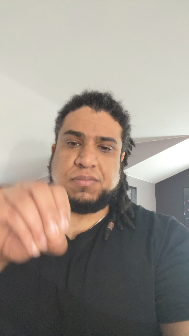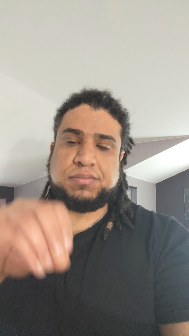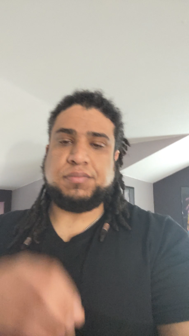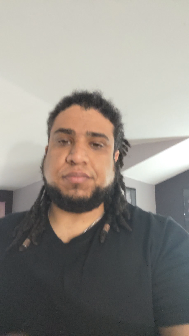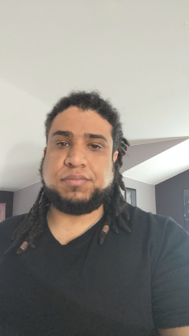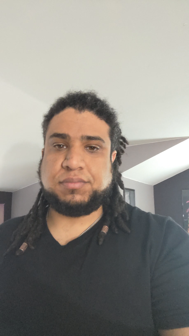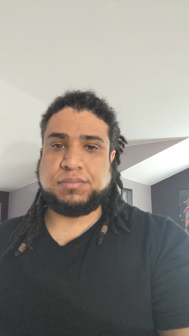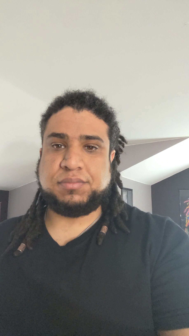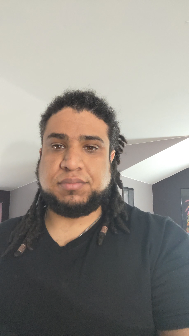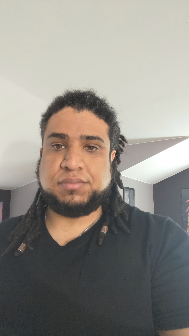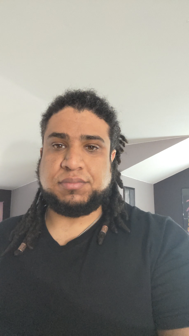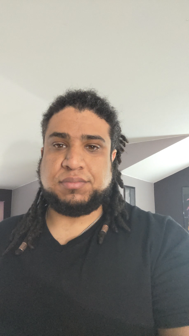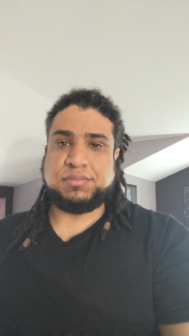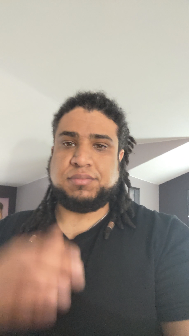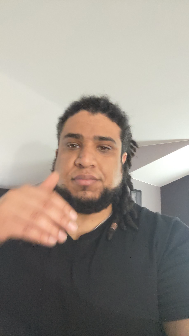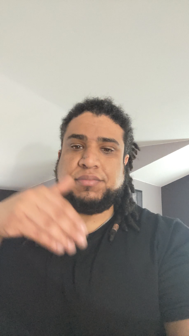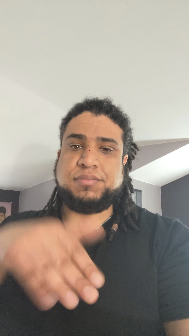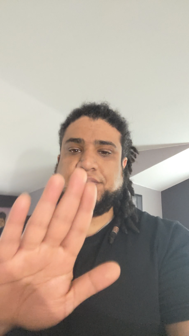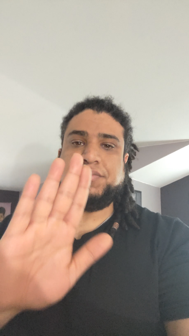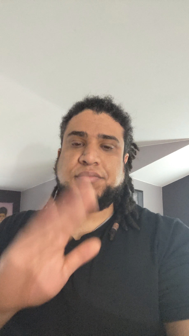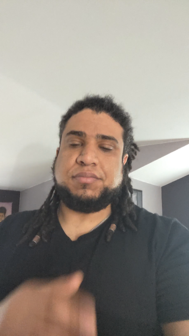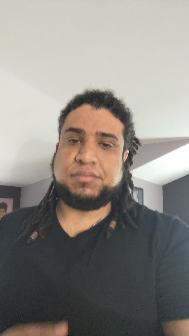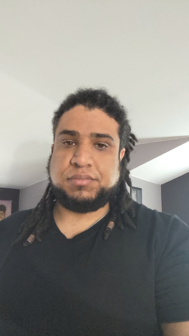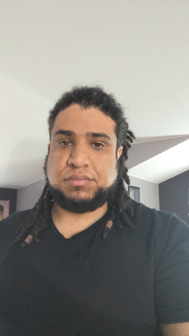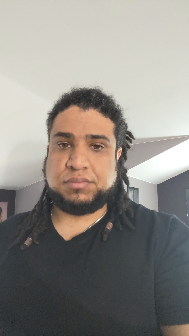enter